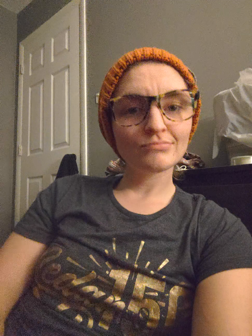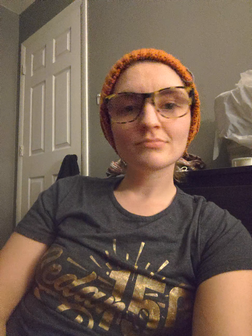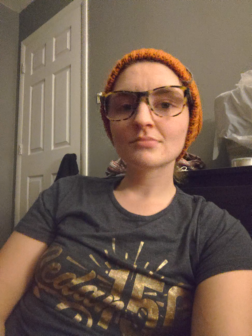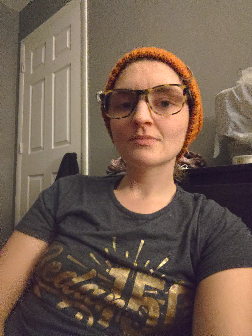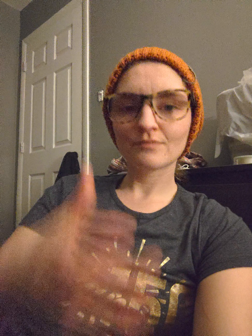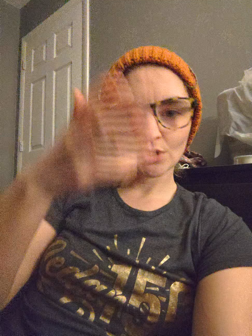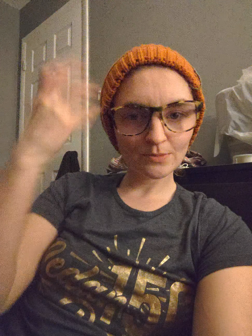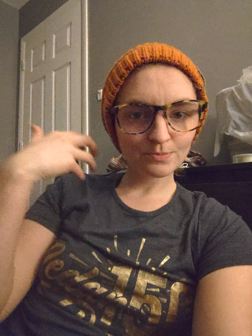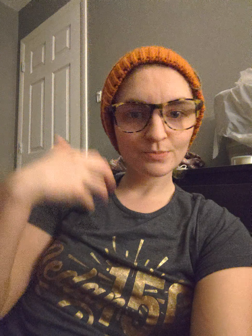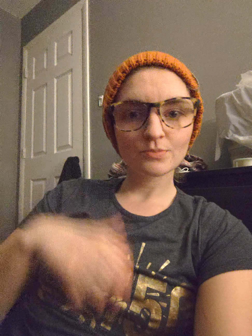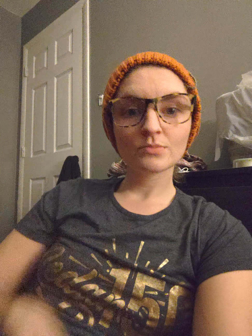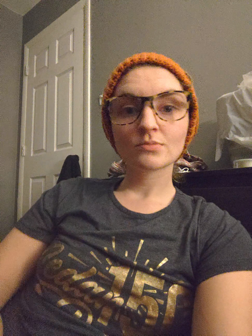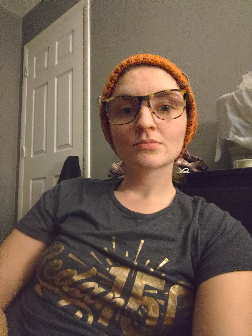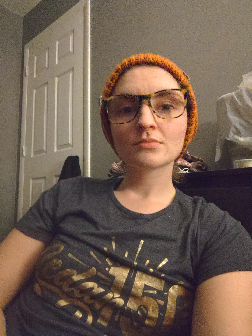lion